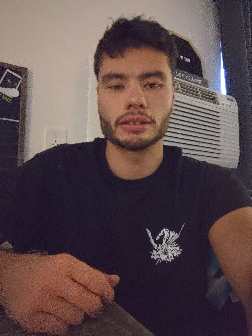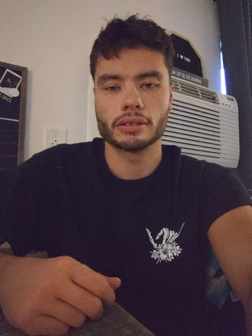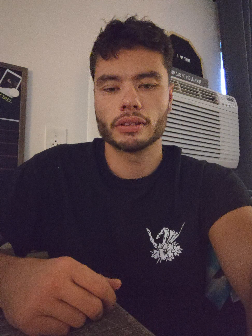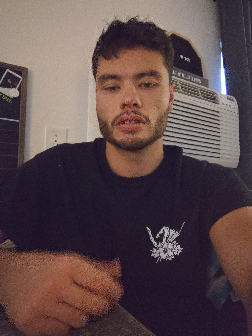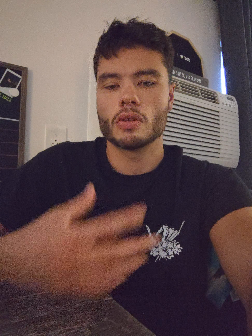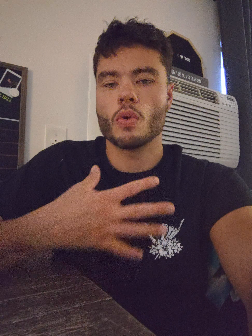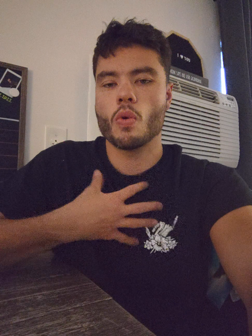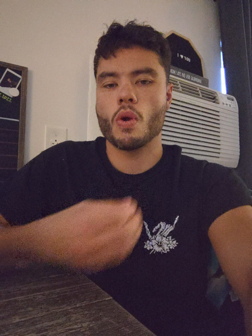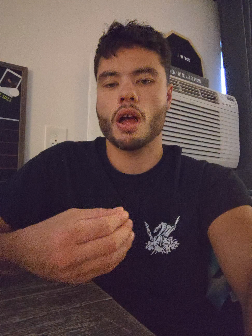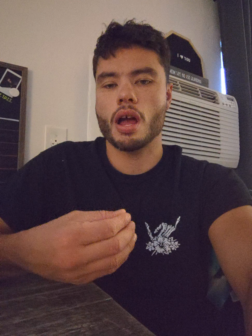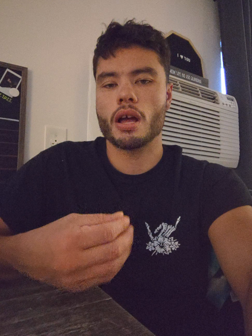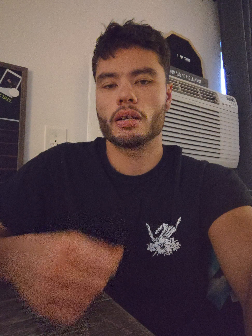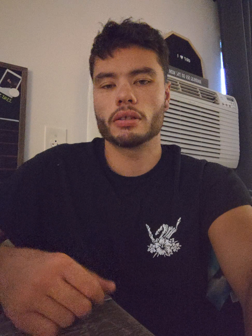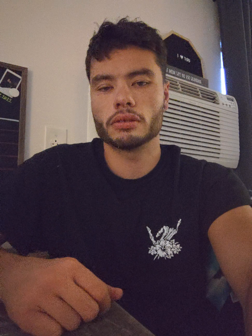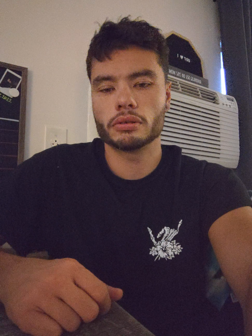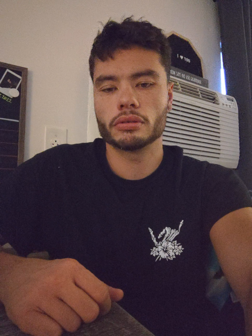white